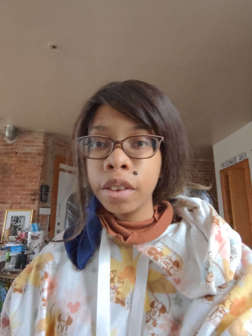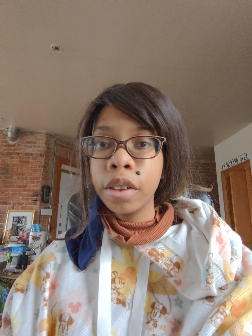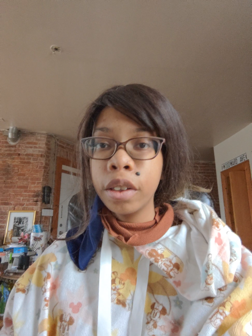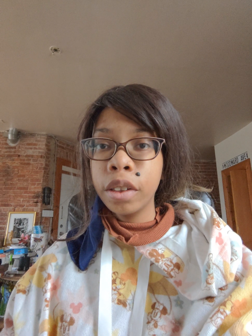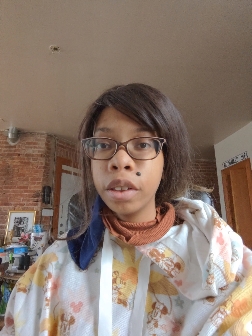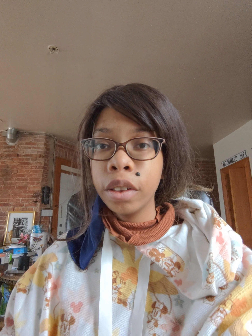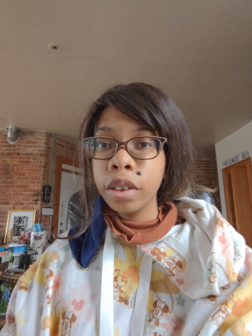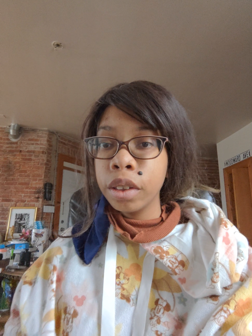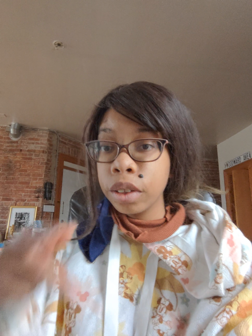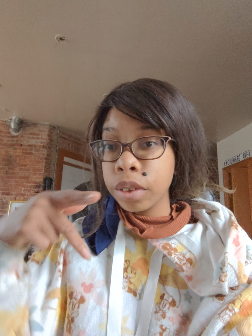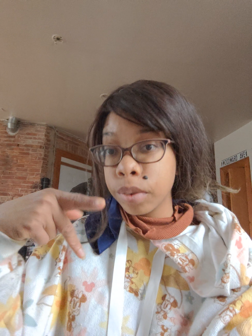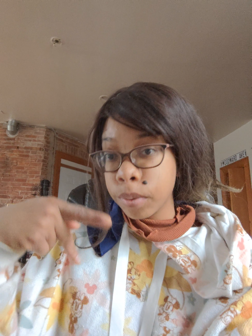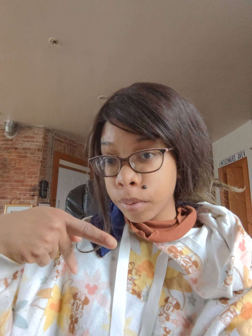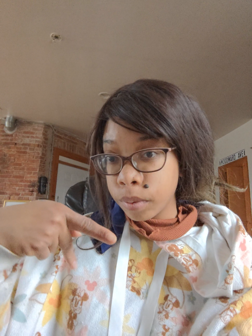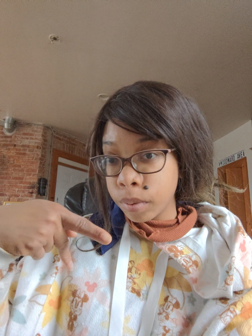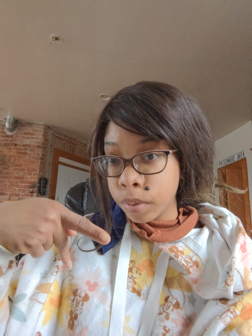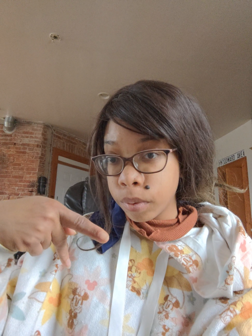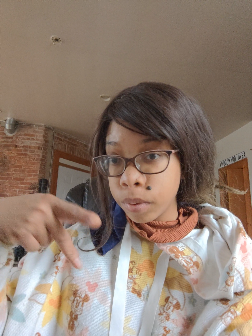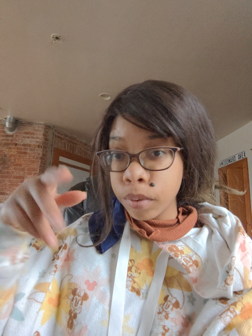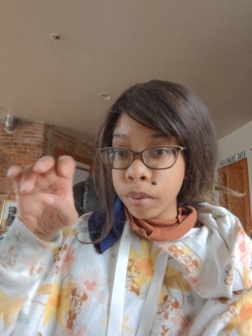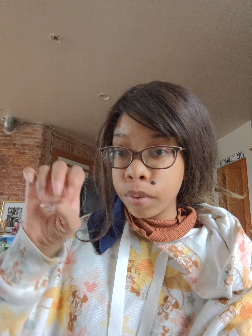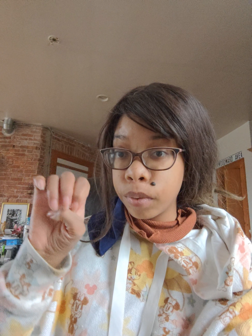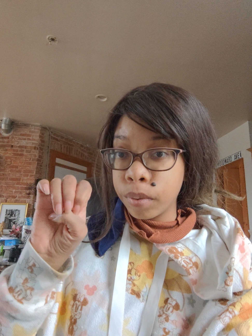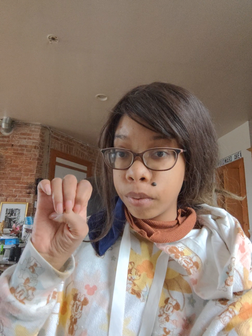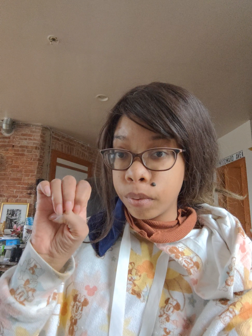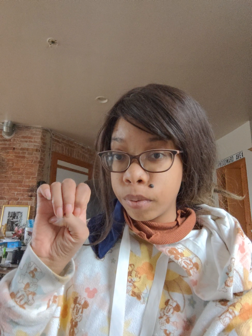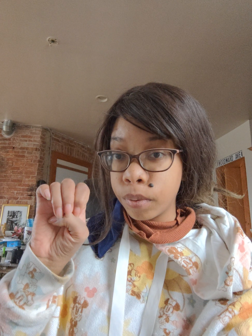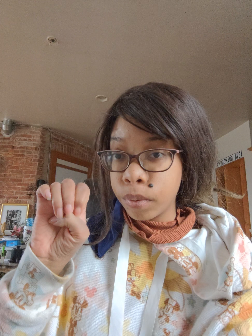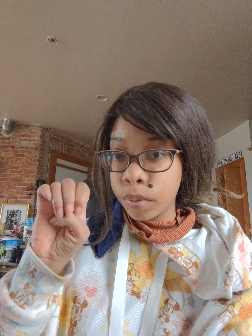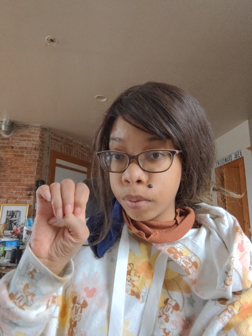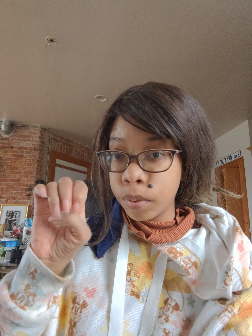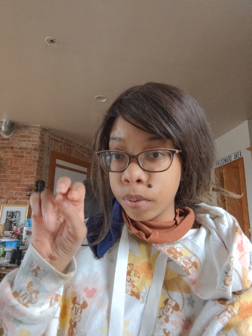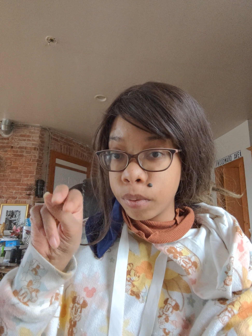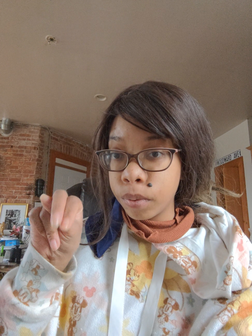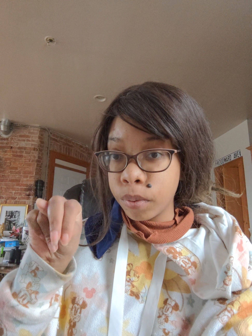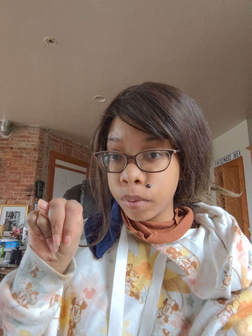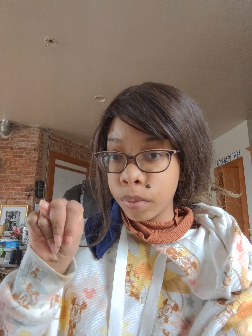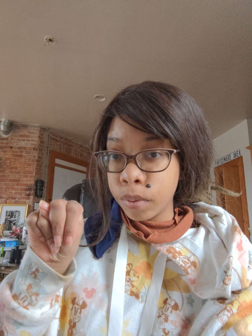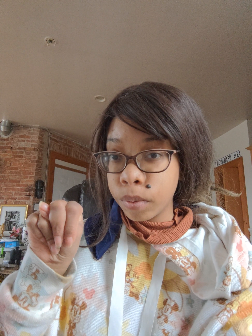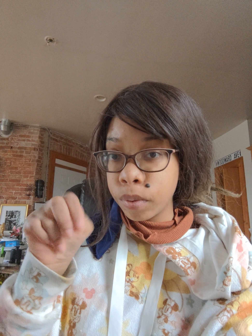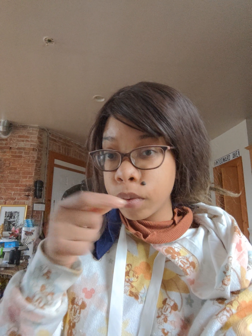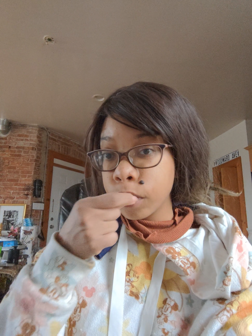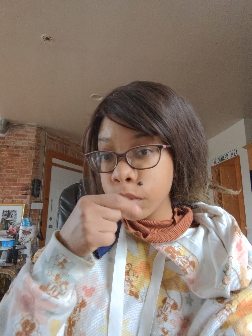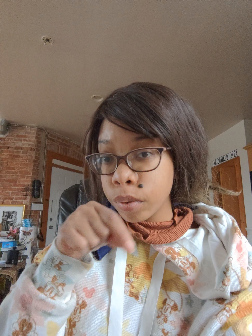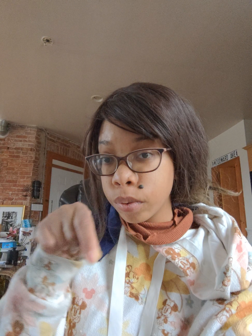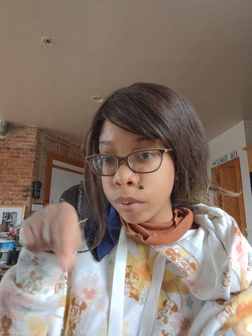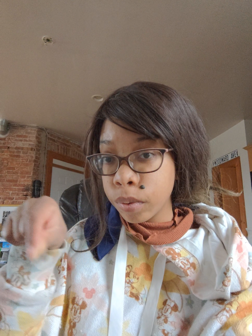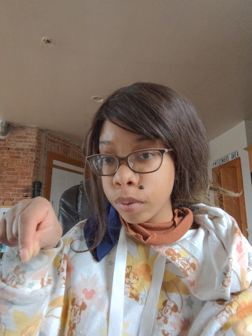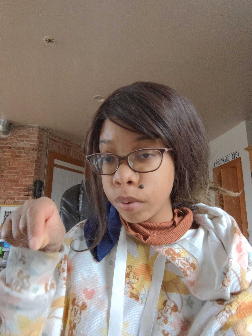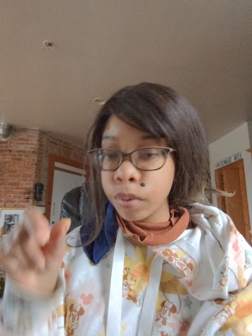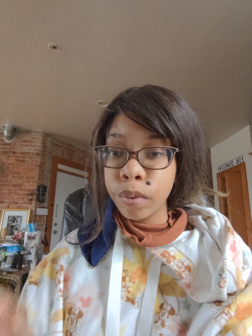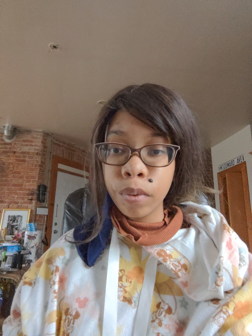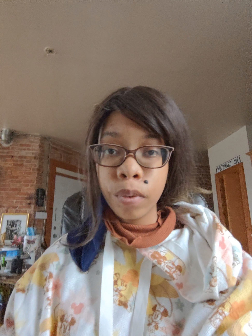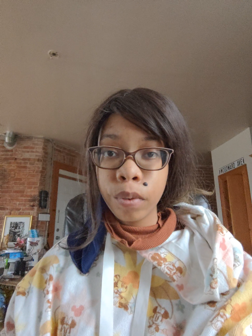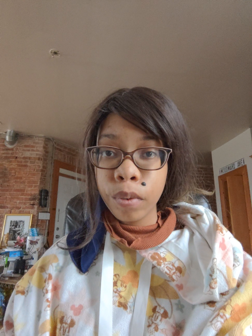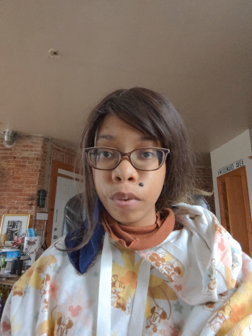pen